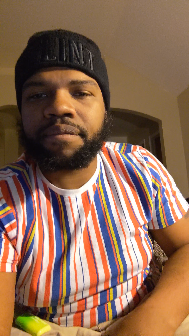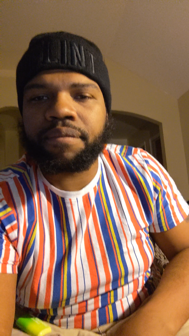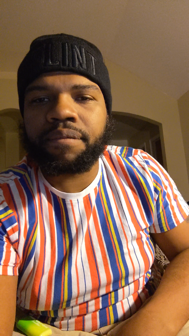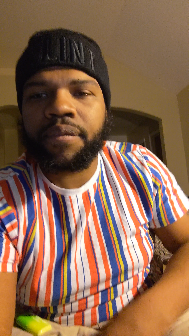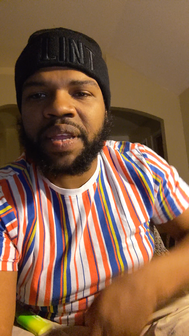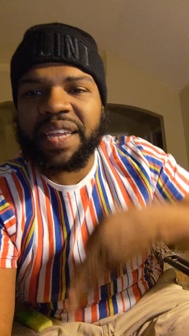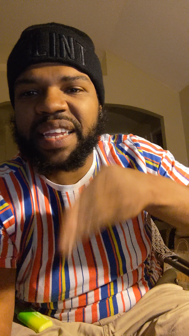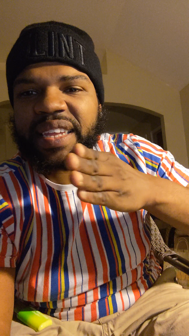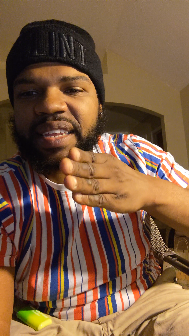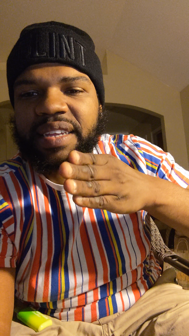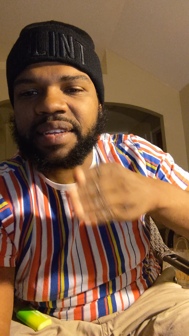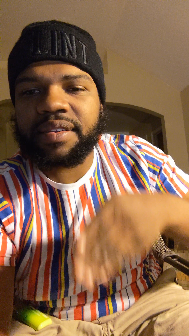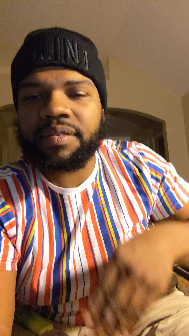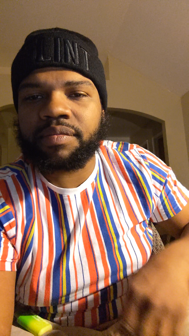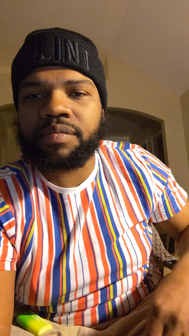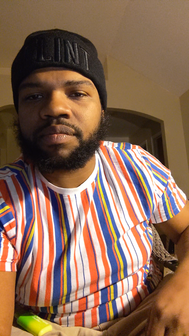kick